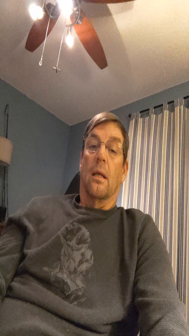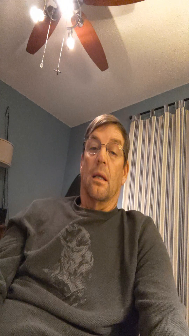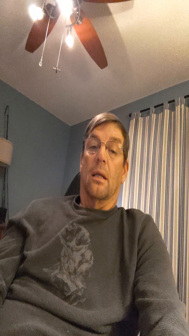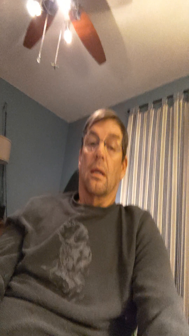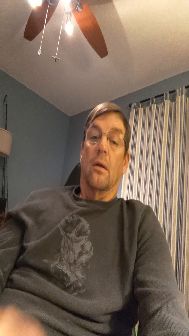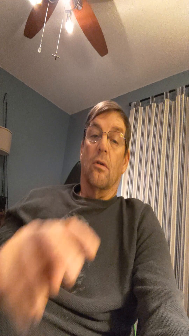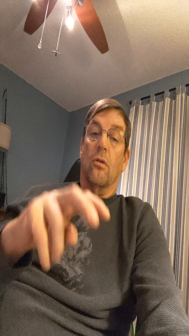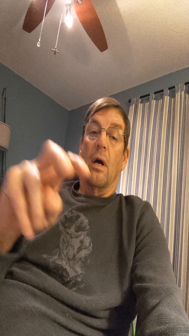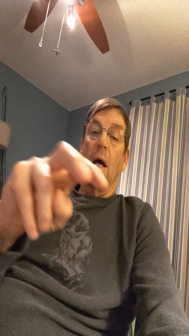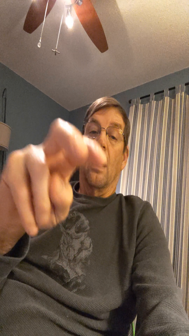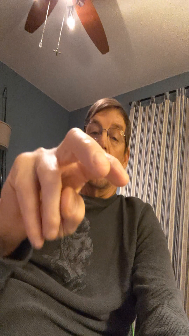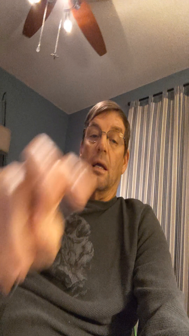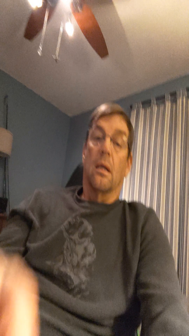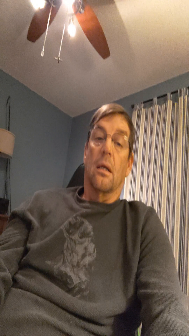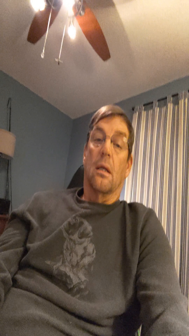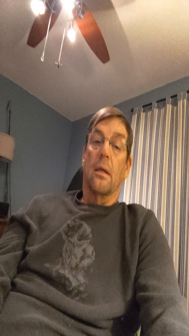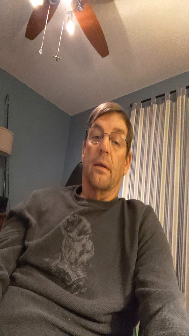ride